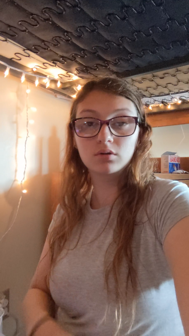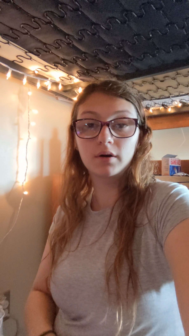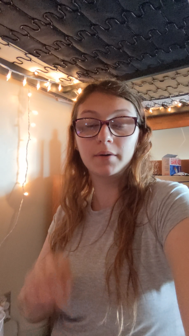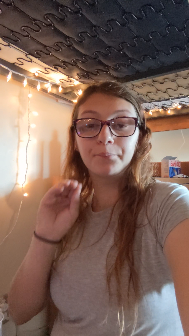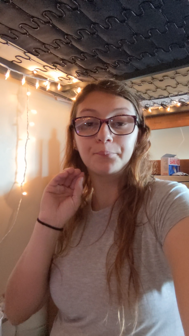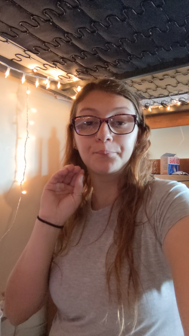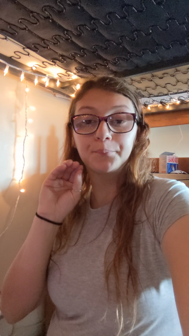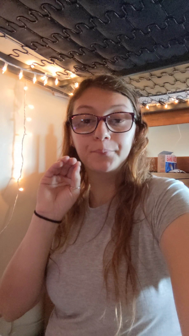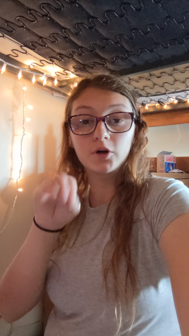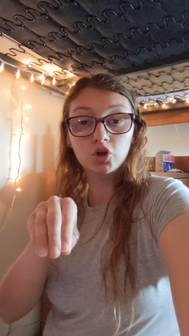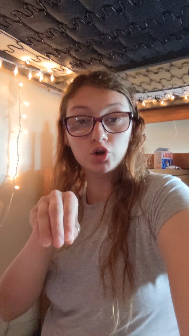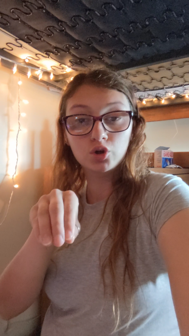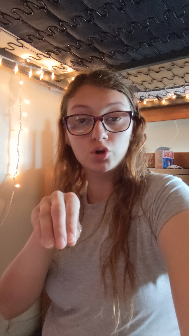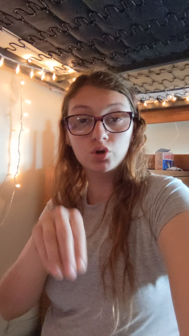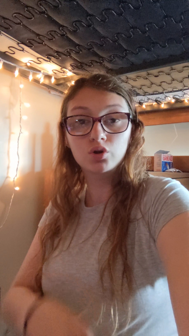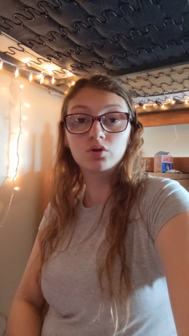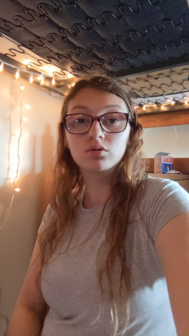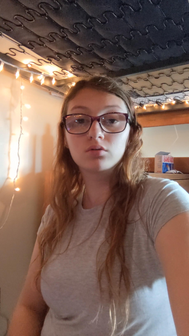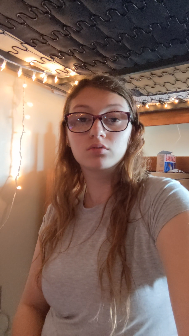put